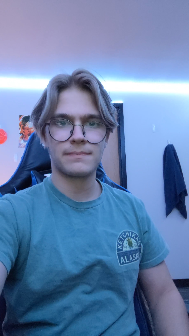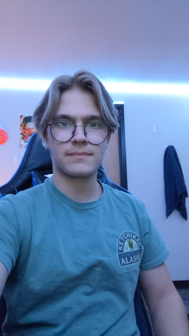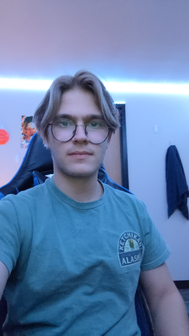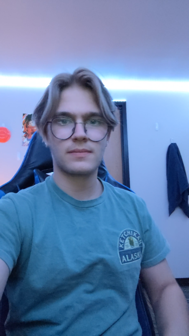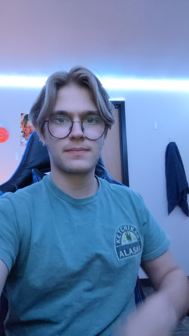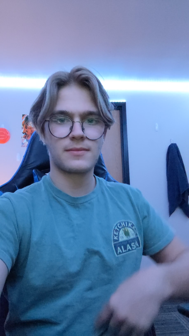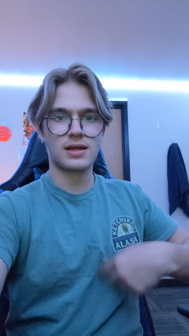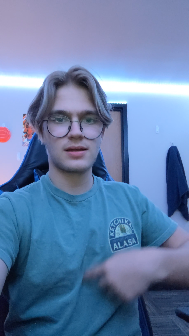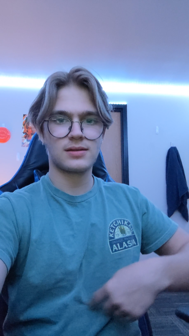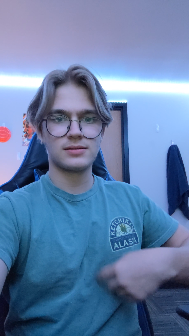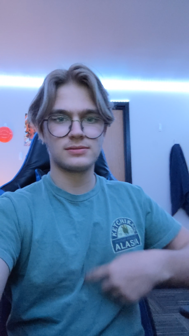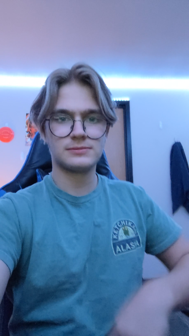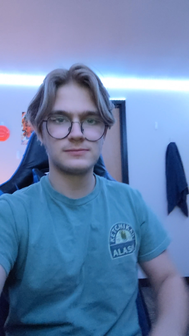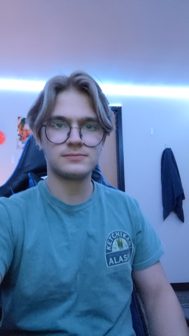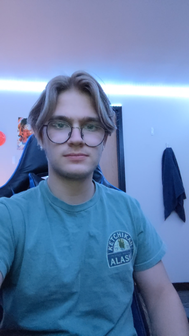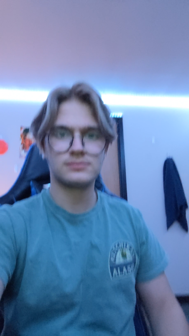belly button